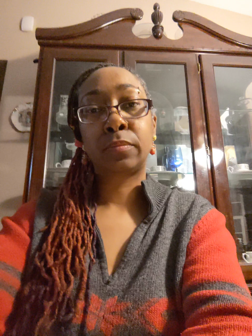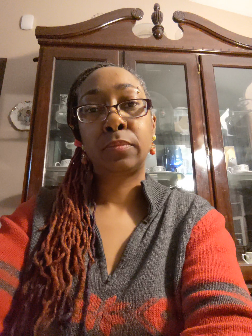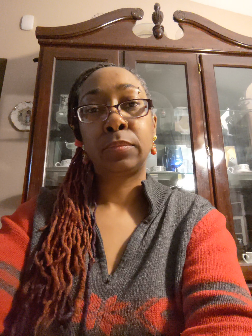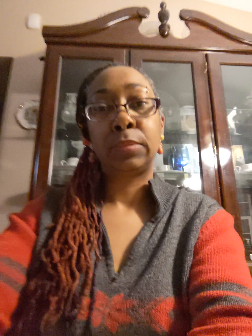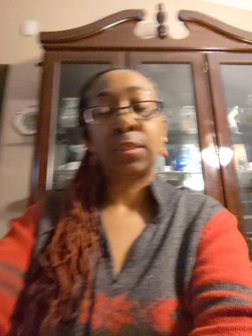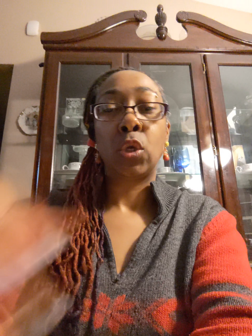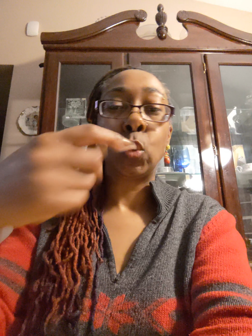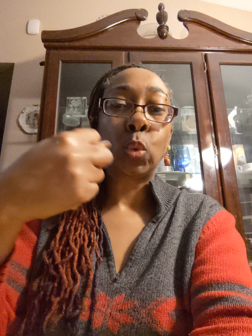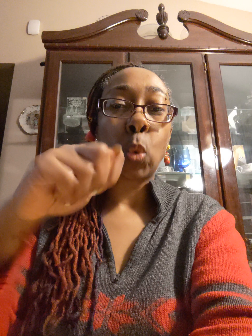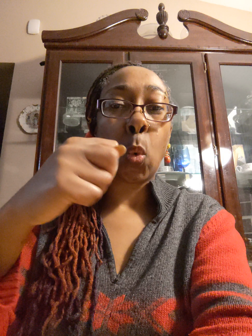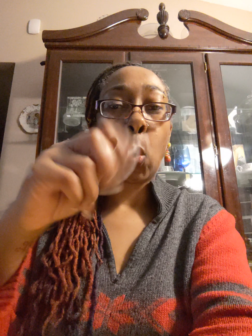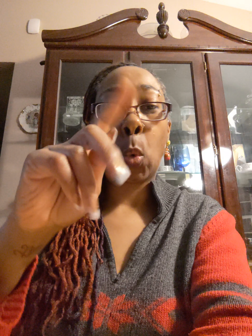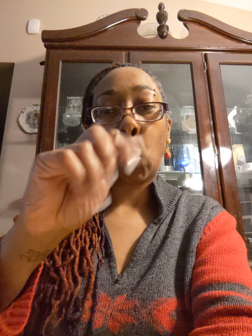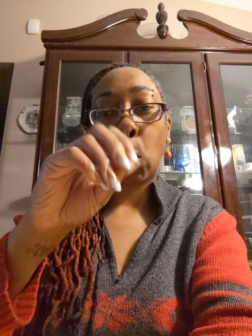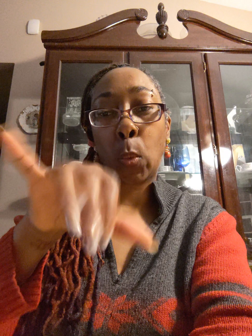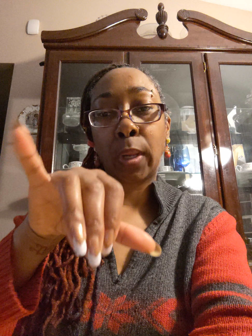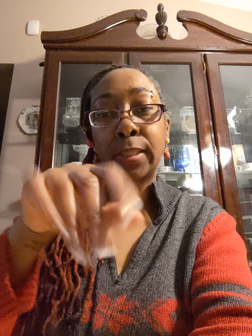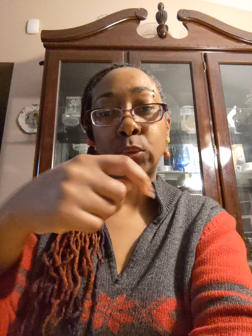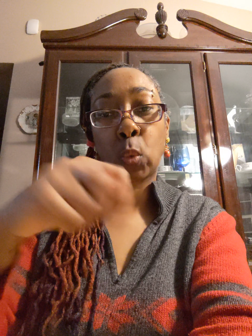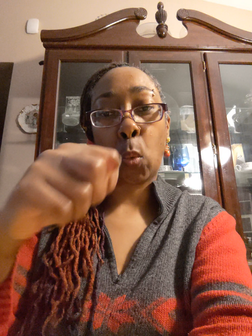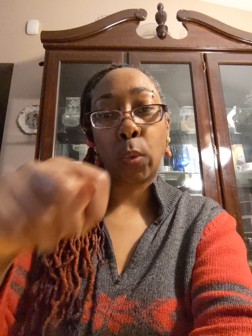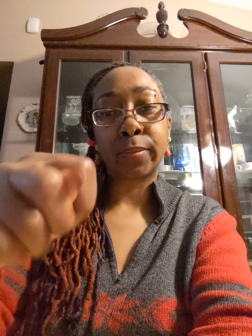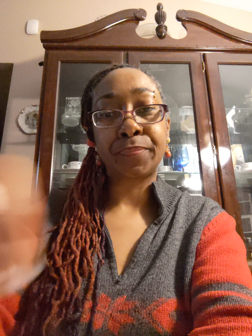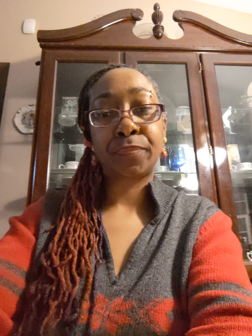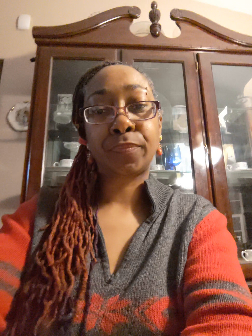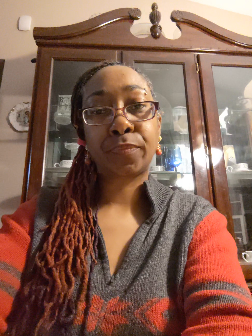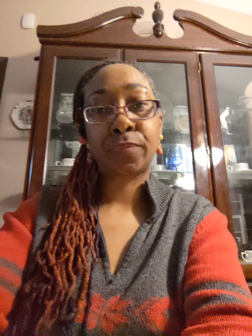toy